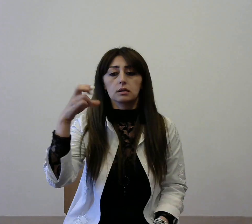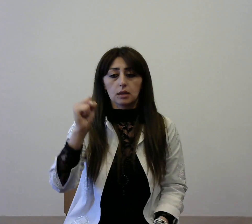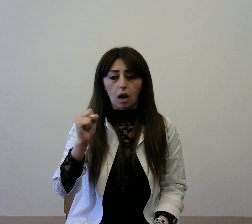A